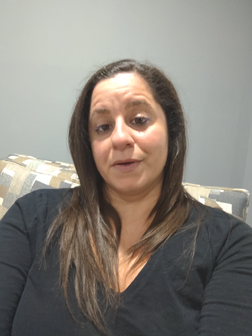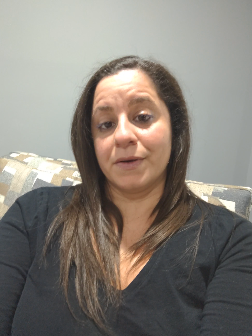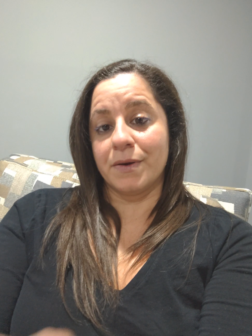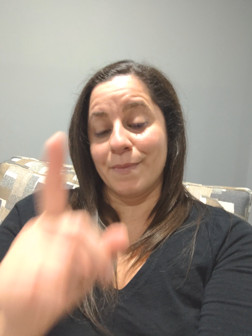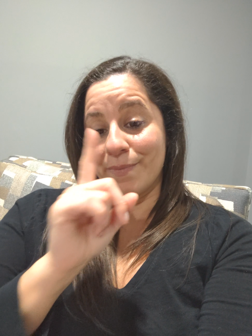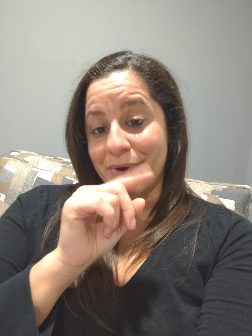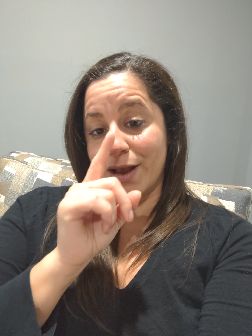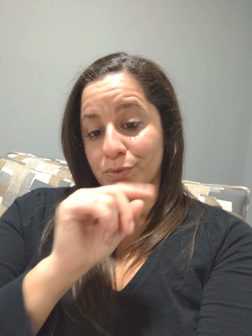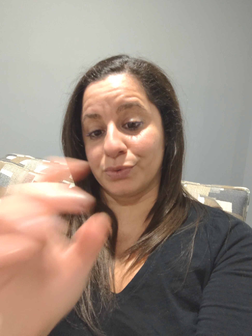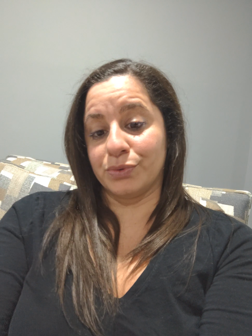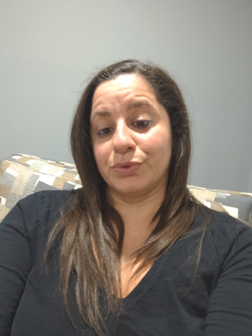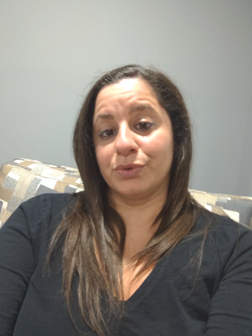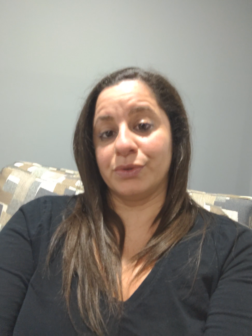mouse